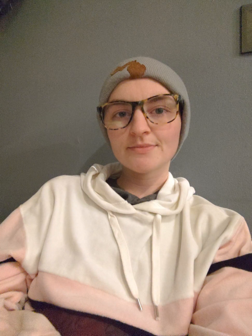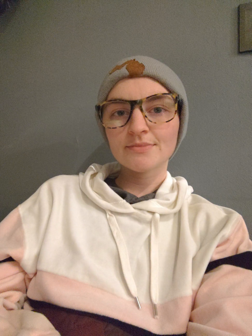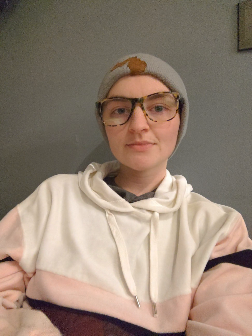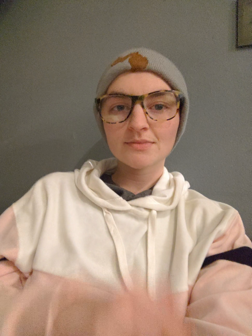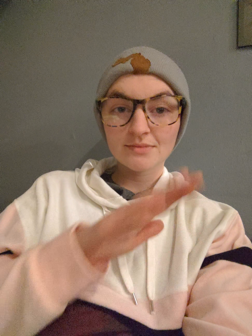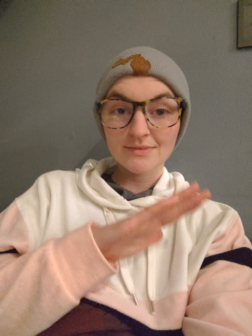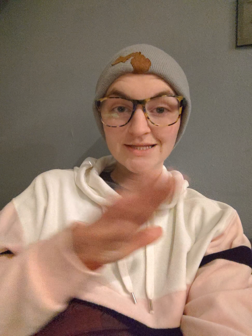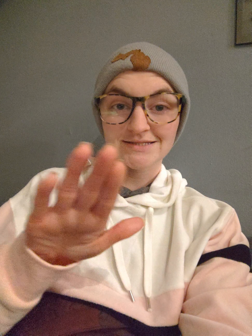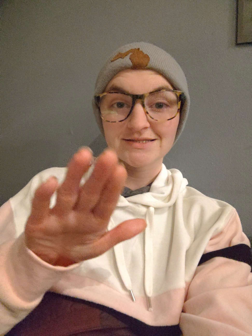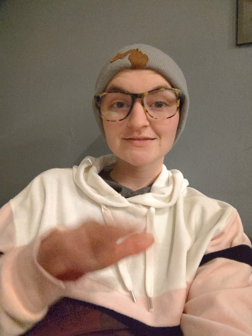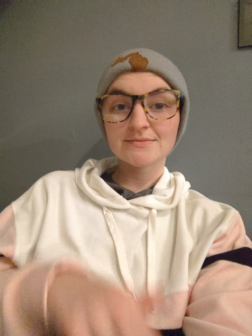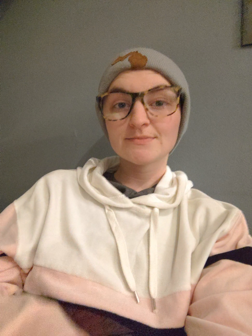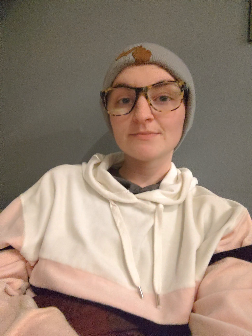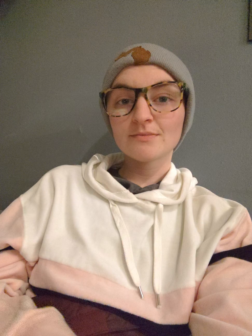clean